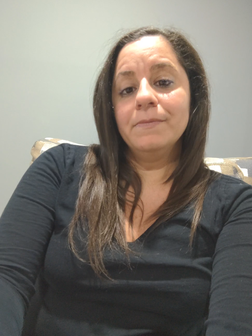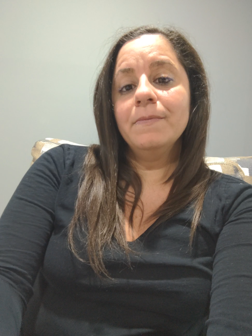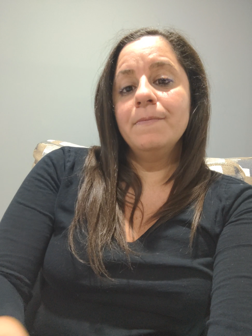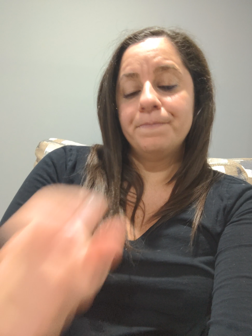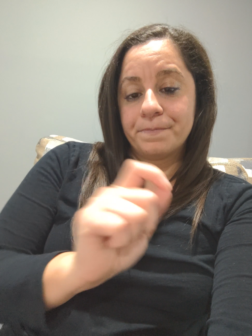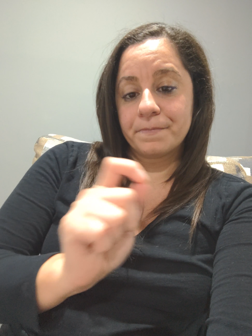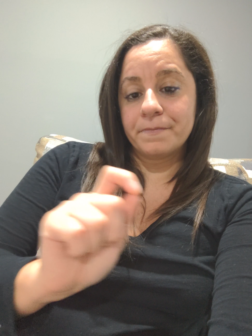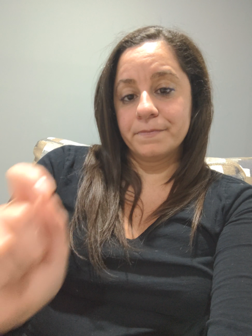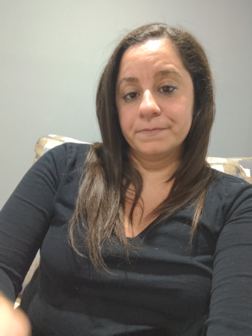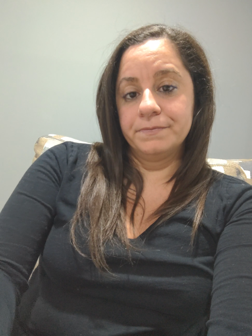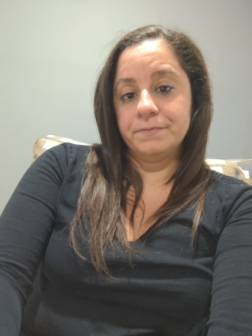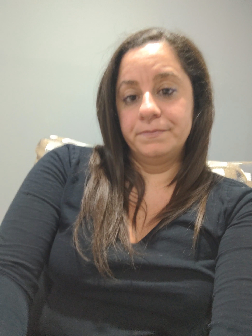pencil